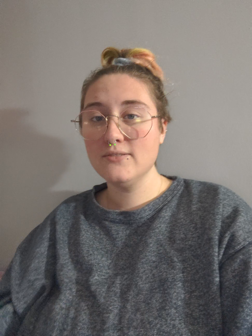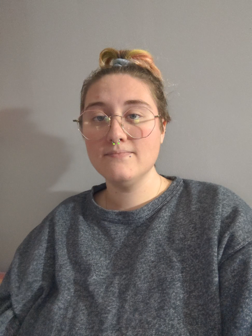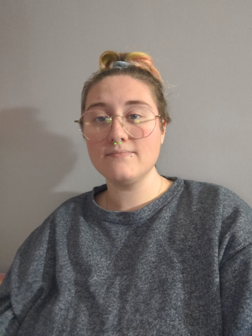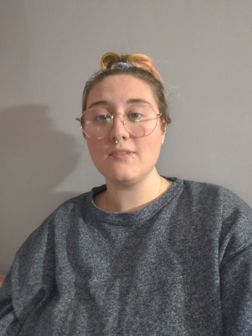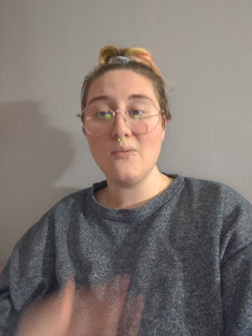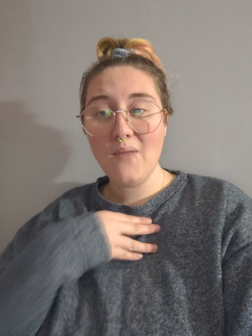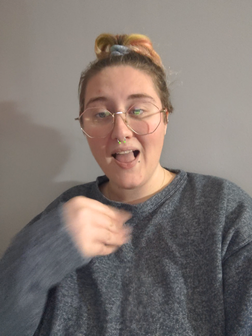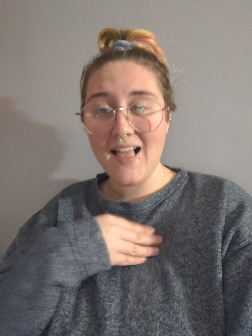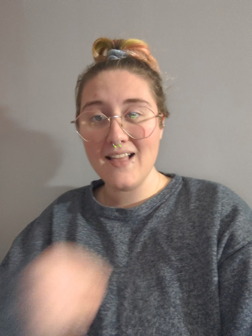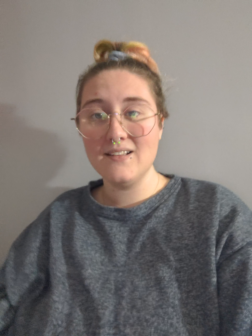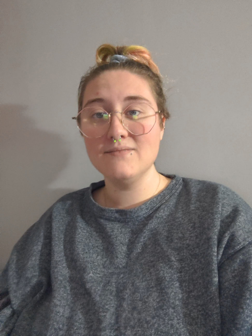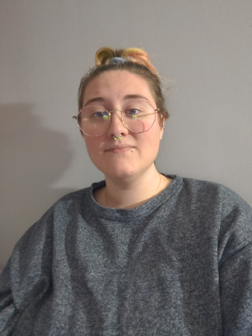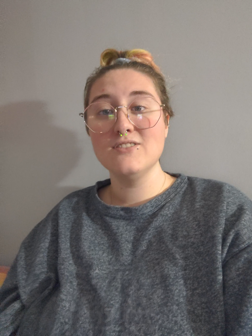white